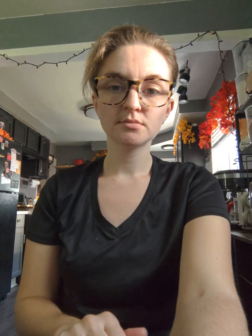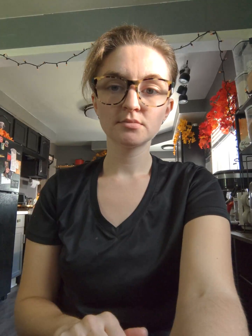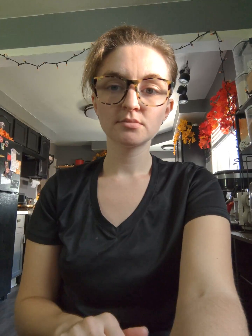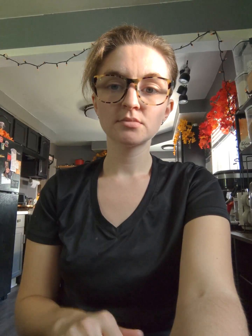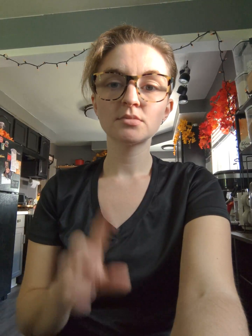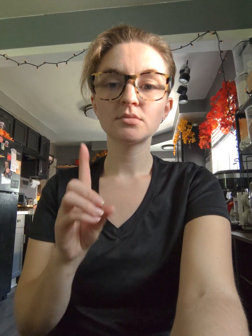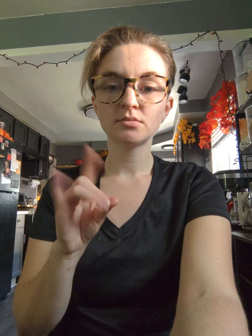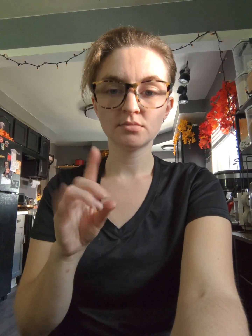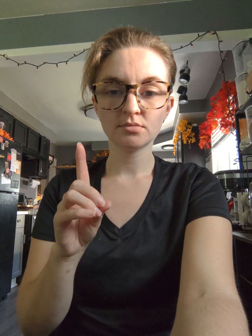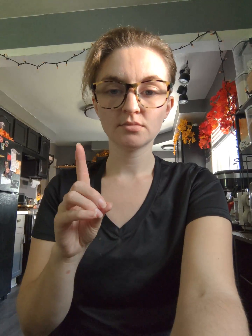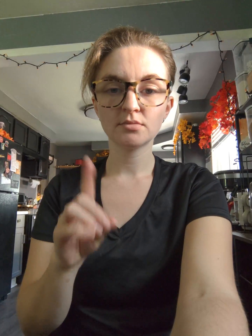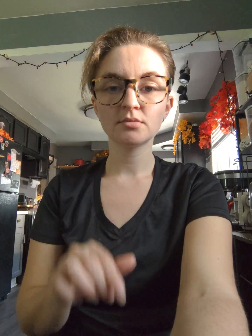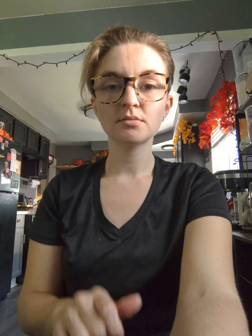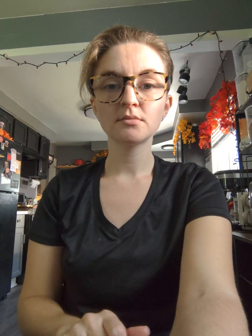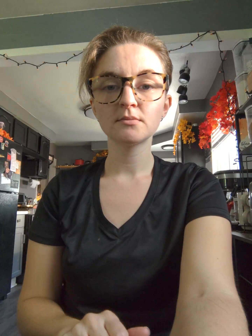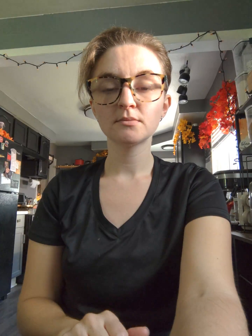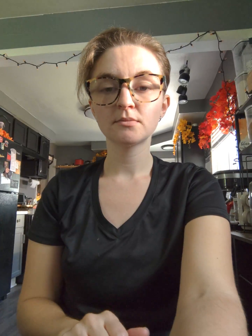did